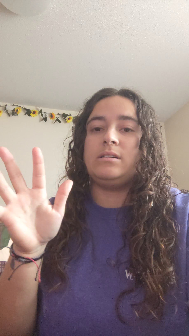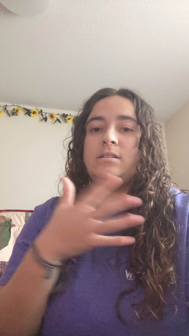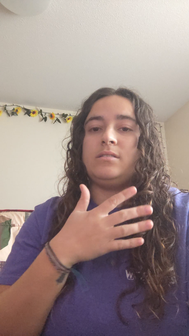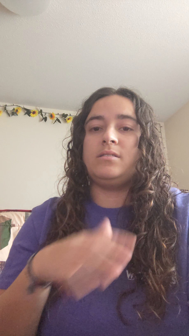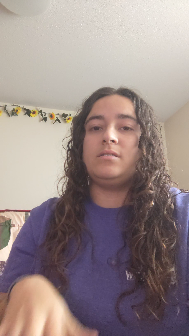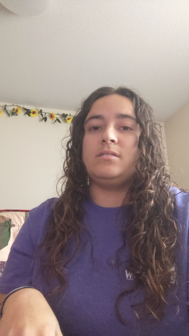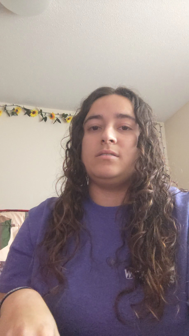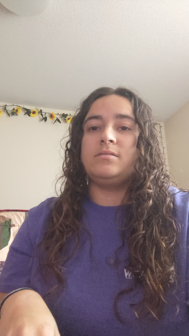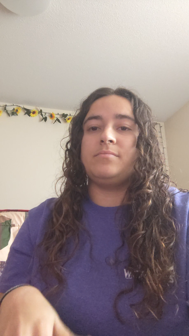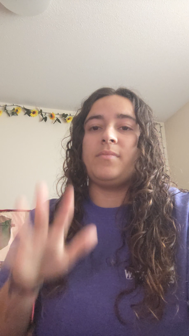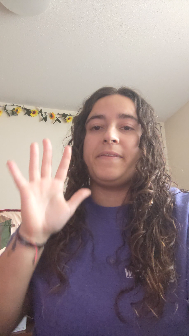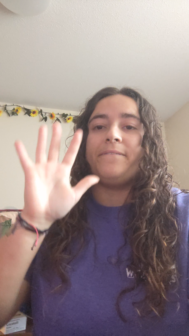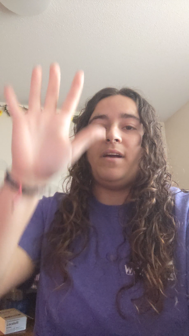give me five